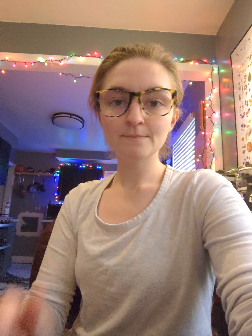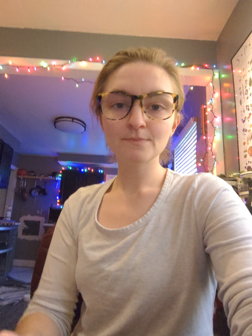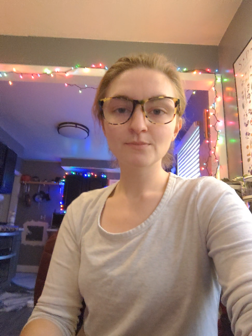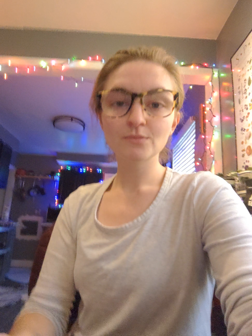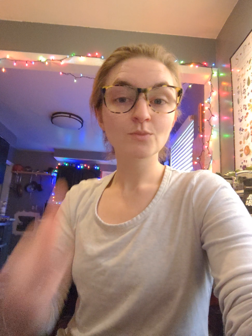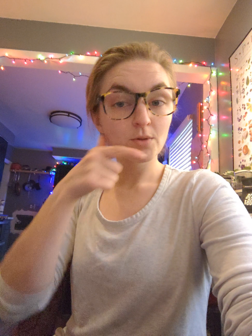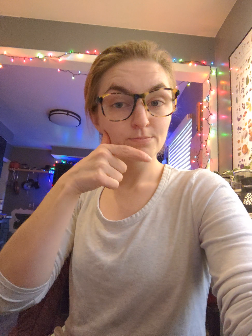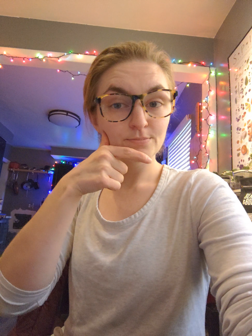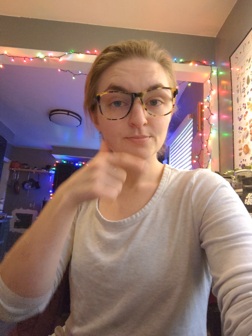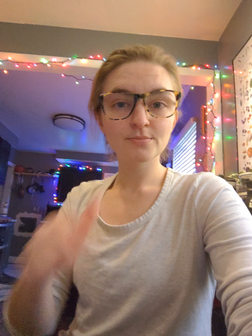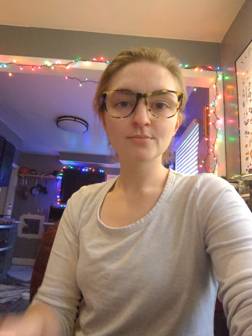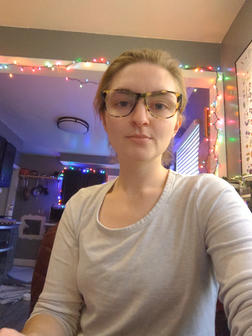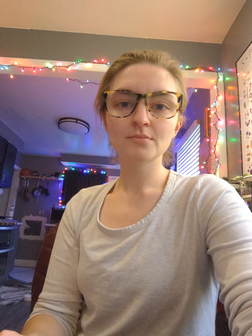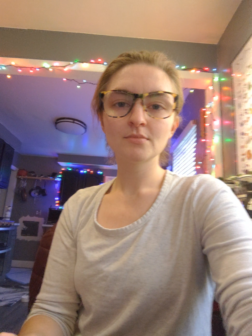radio